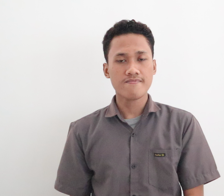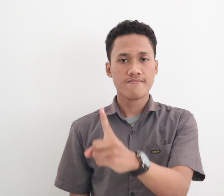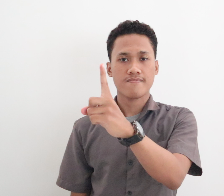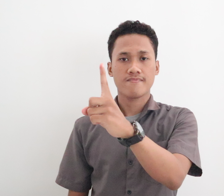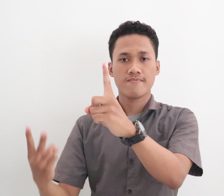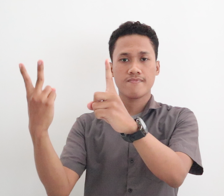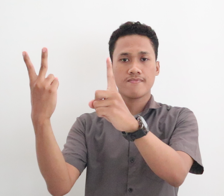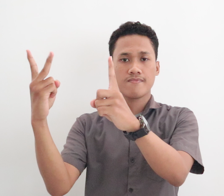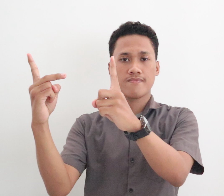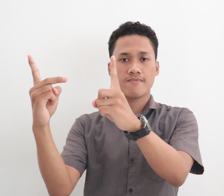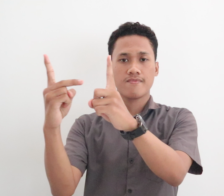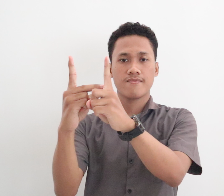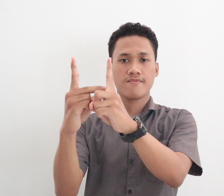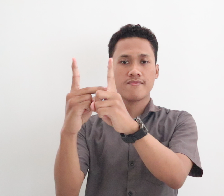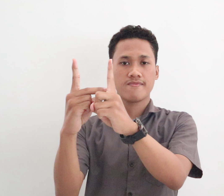H